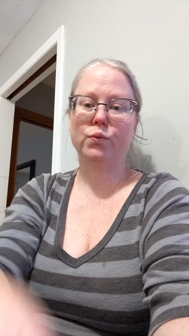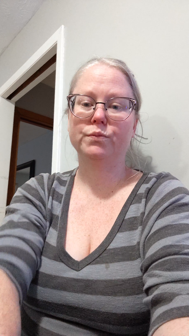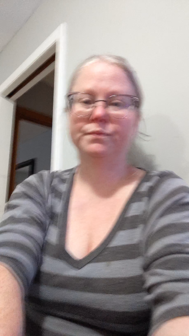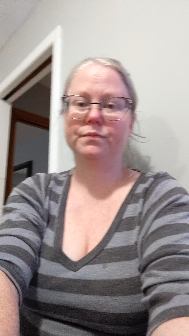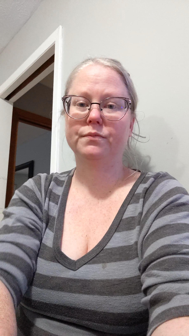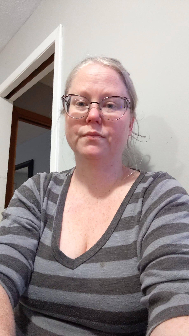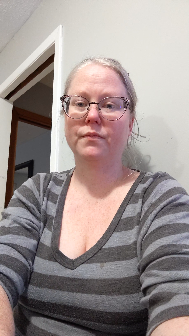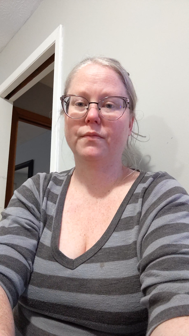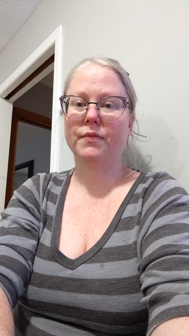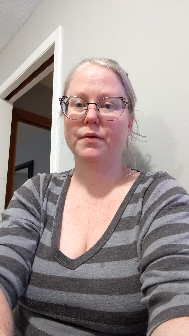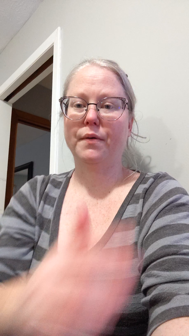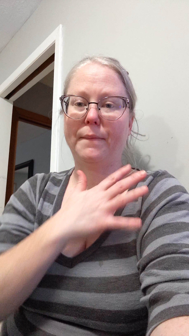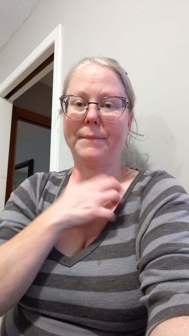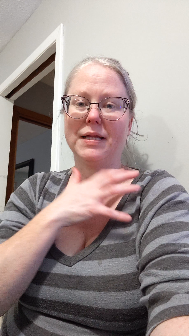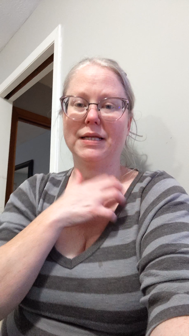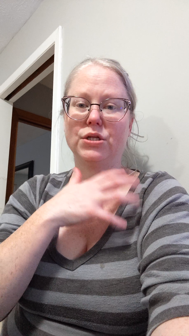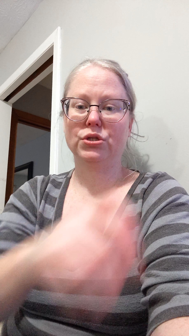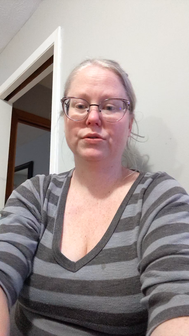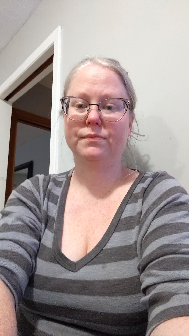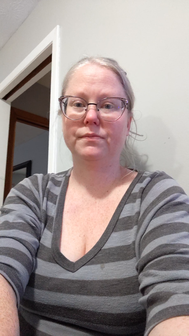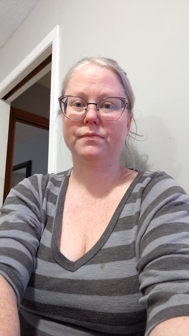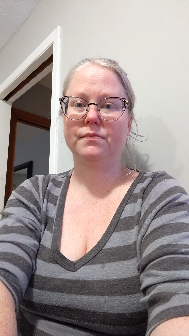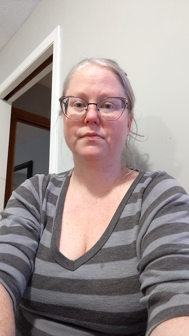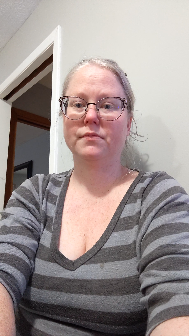bear